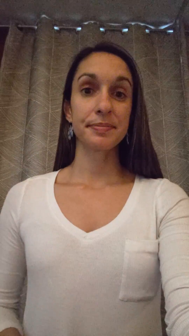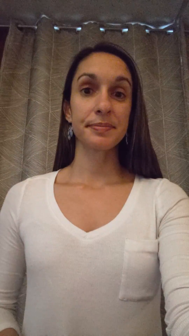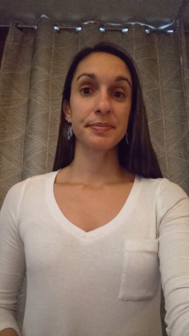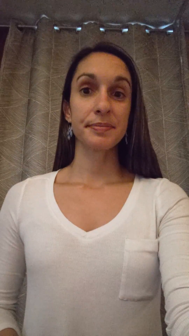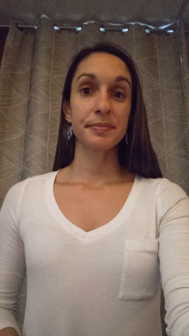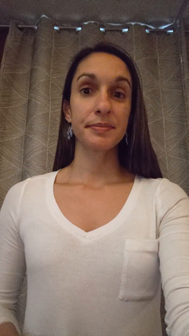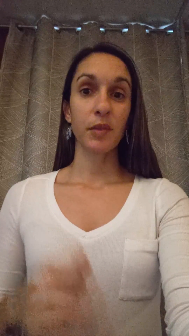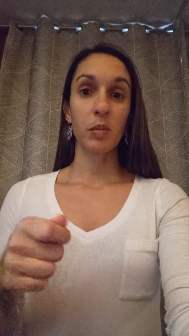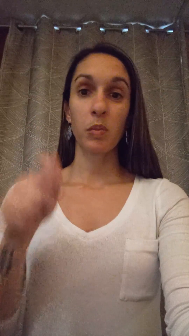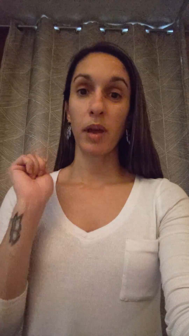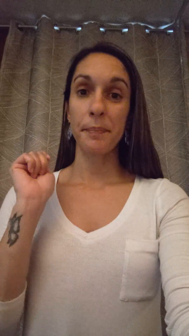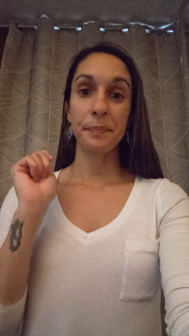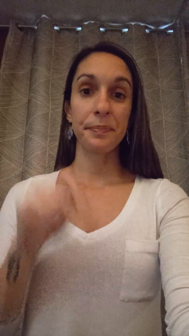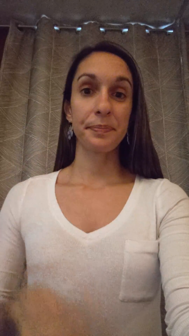rip